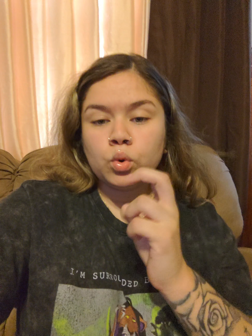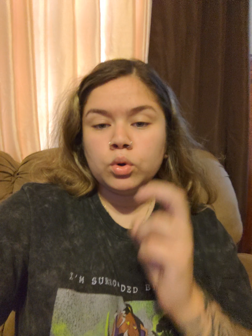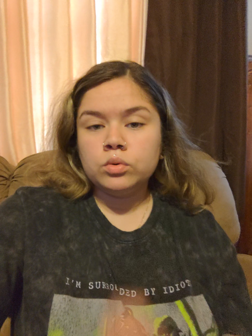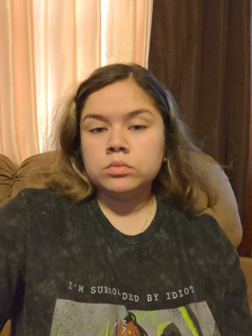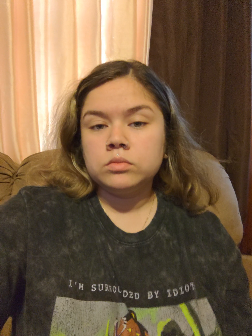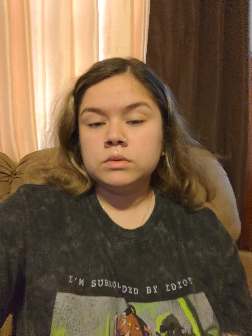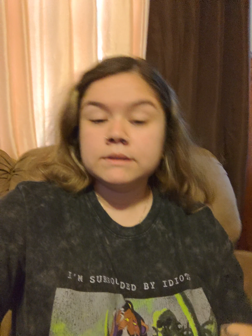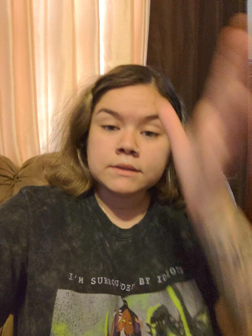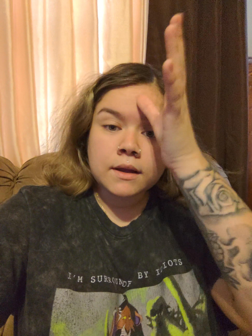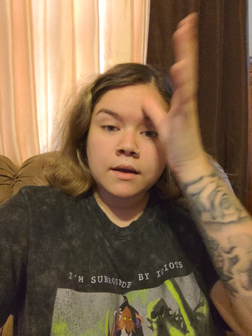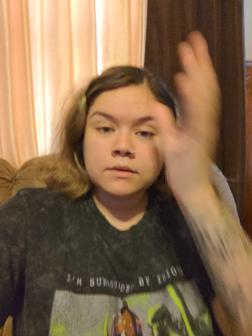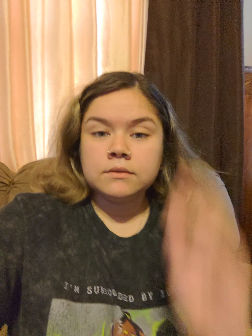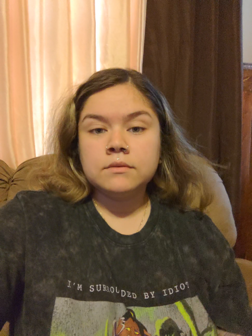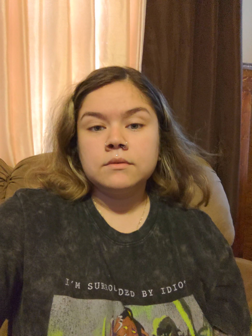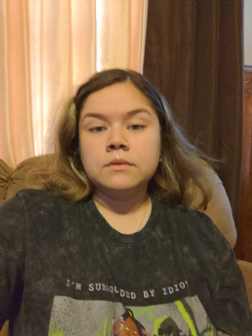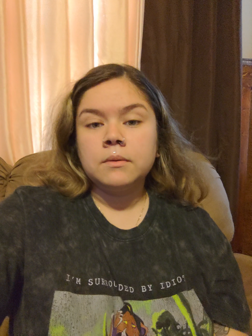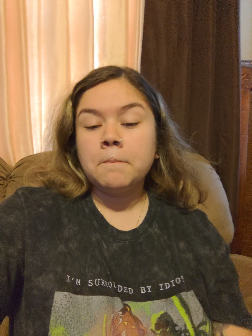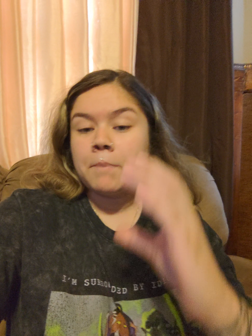daddy